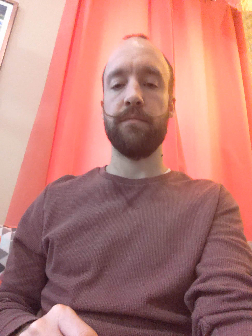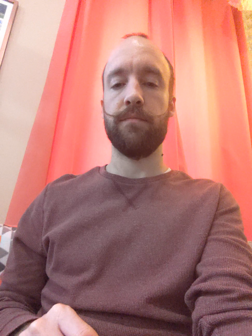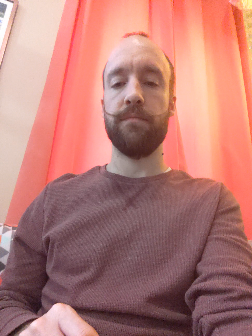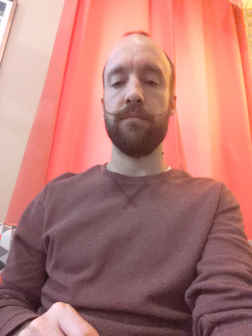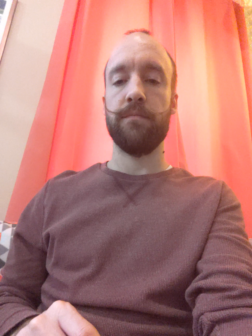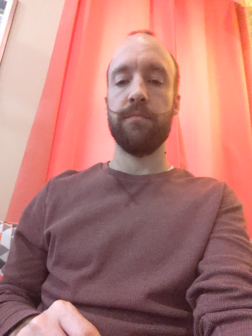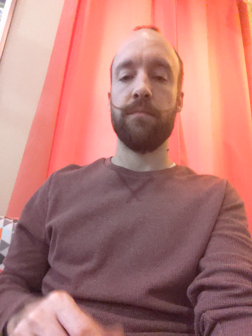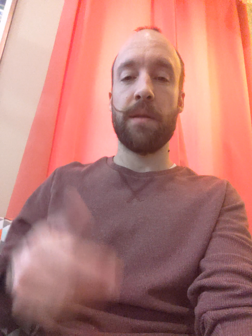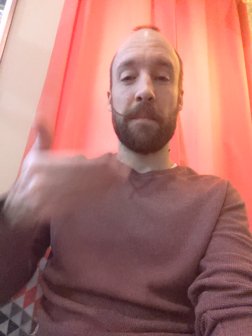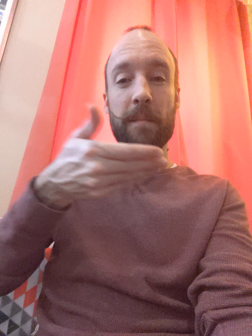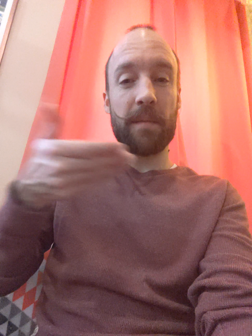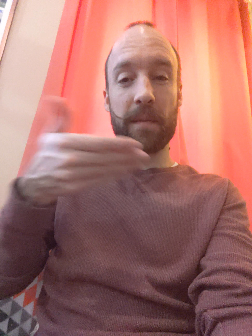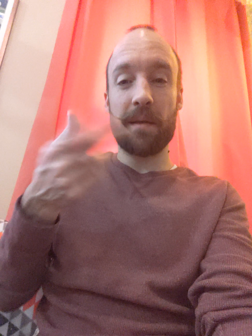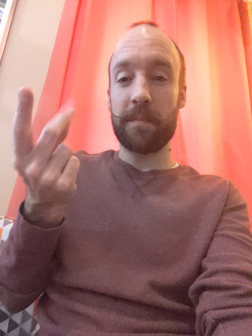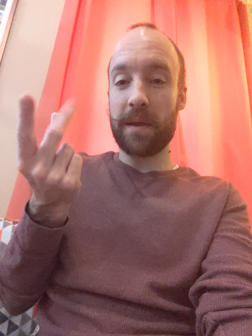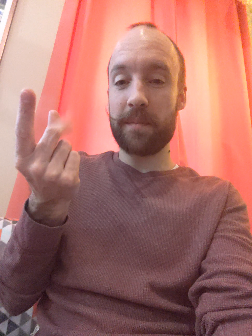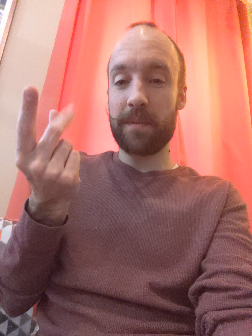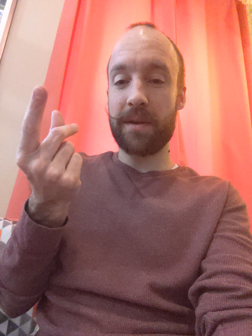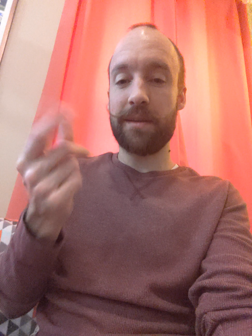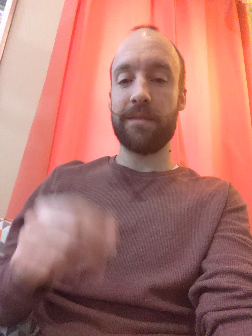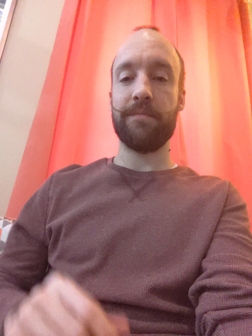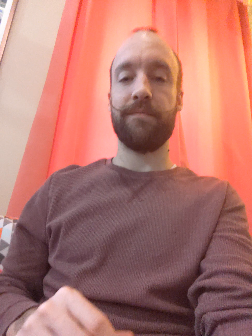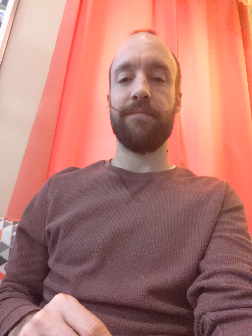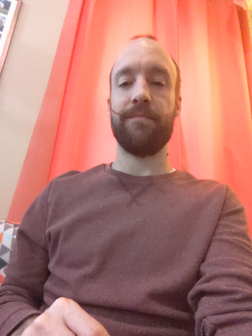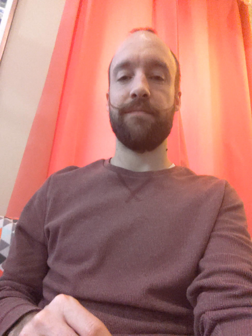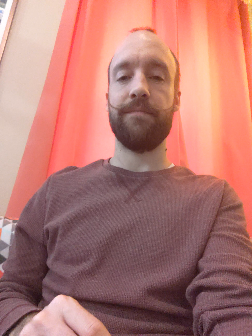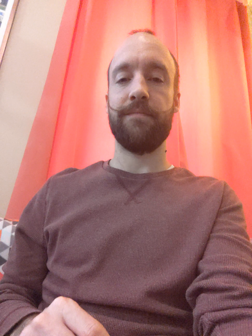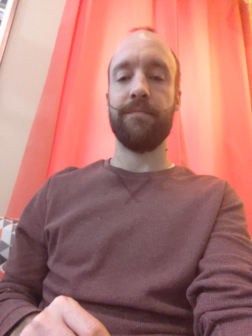puppy